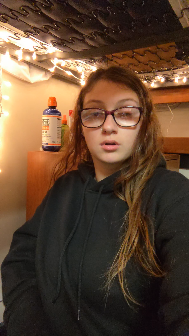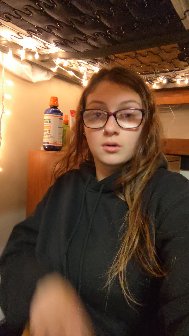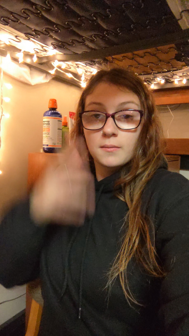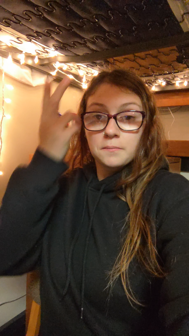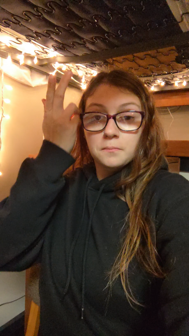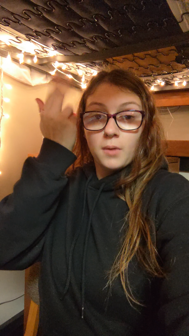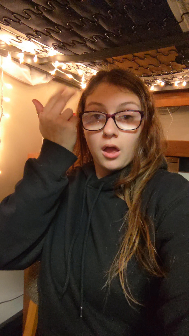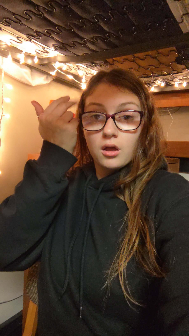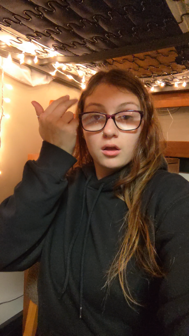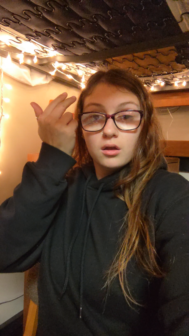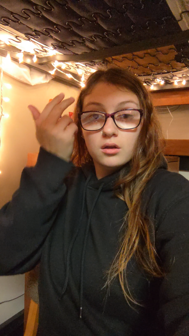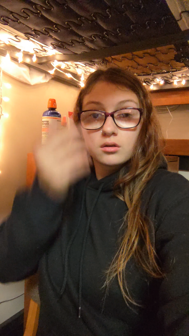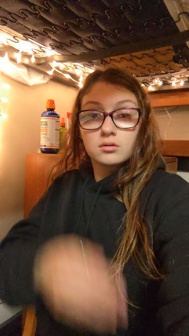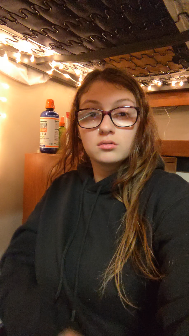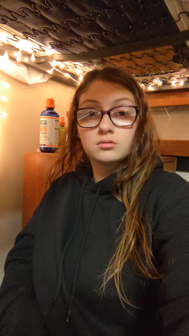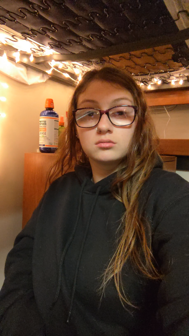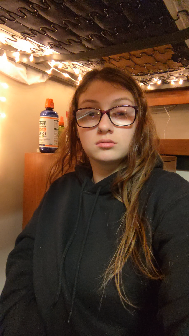bunny